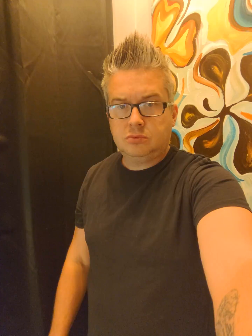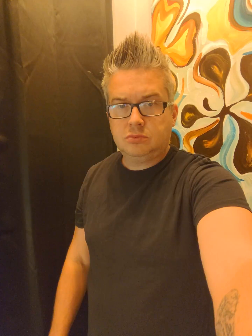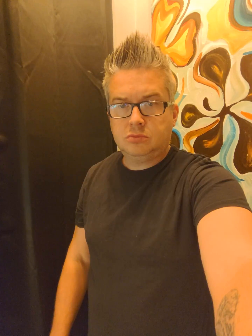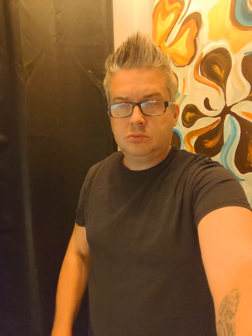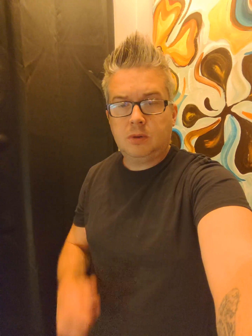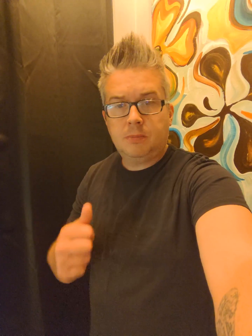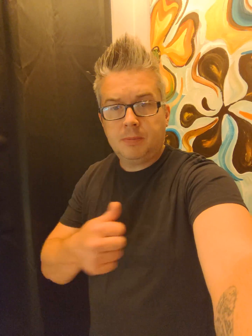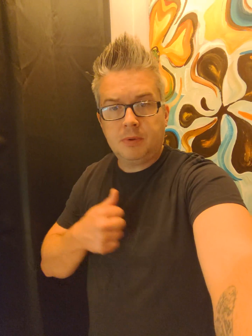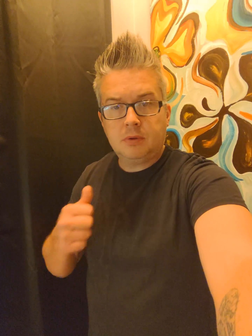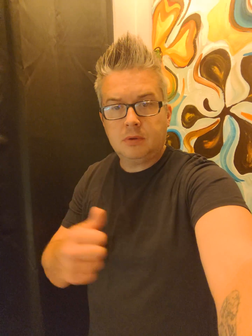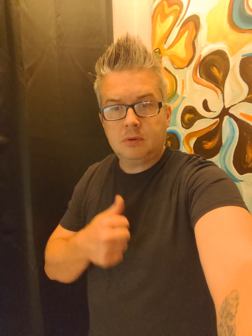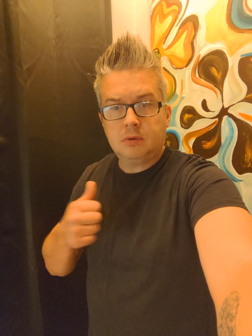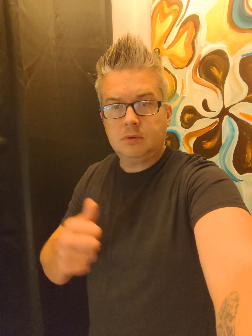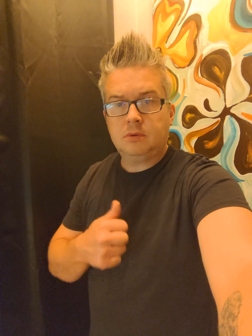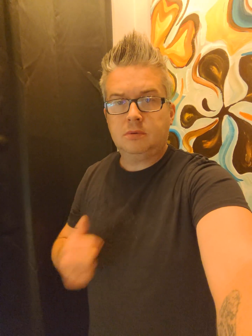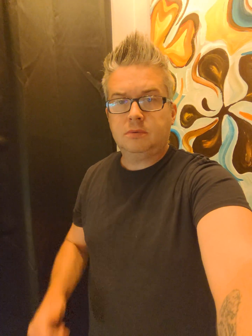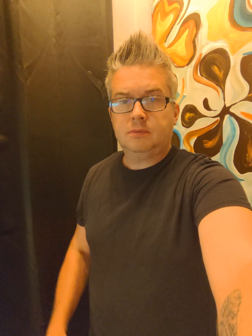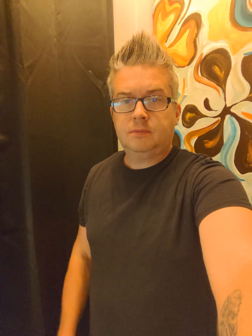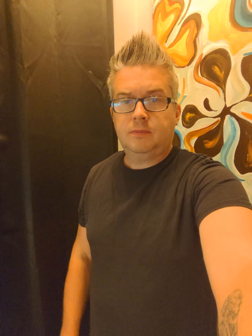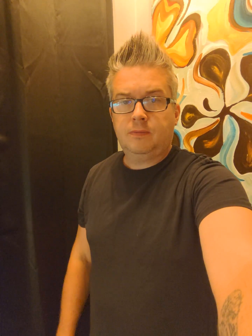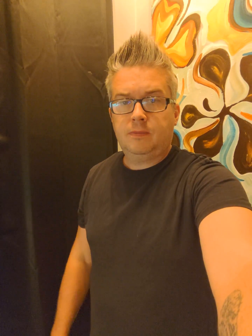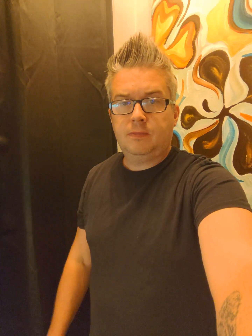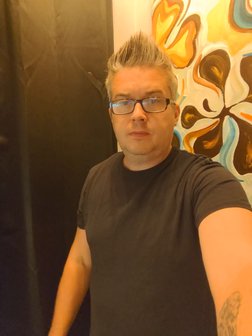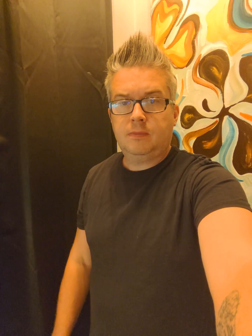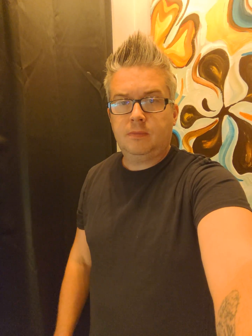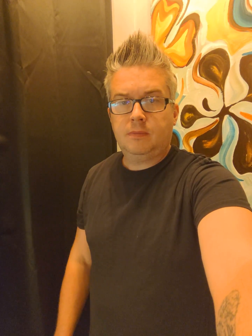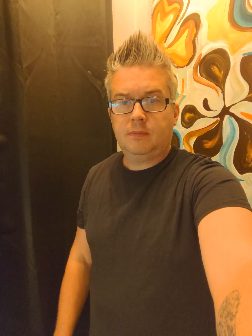basement